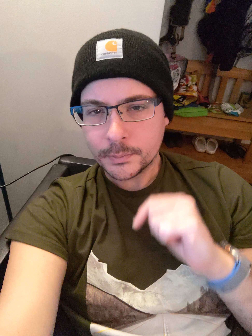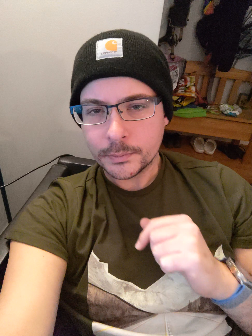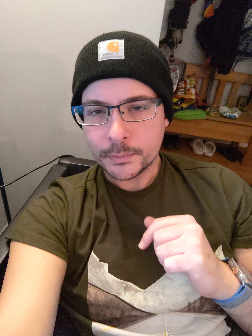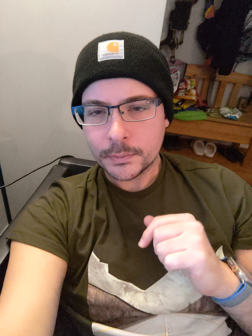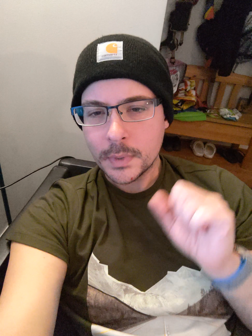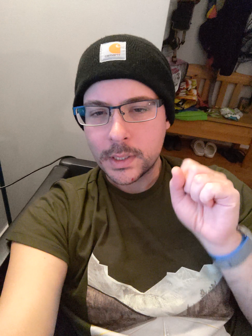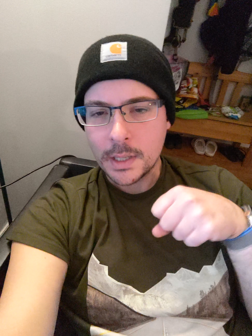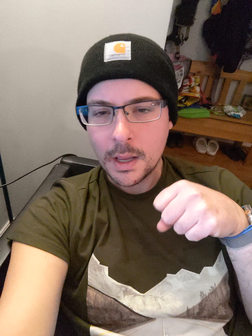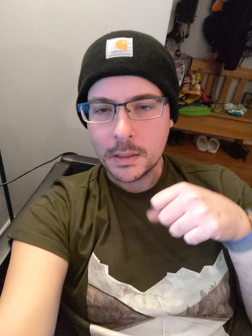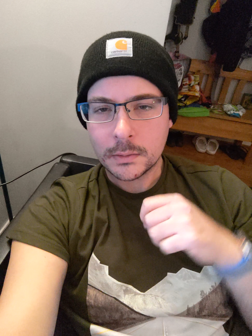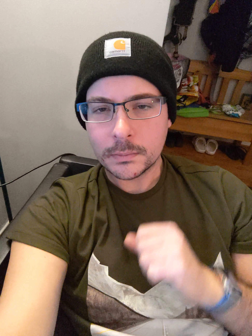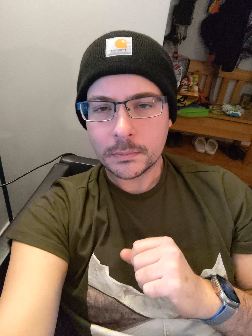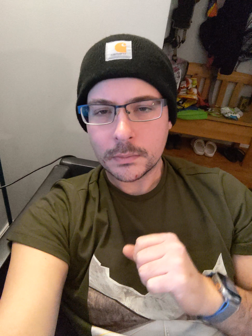can